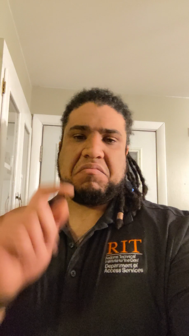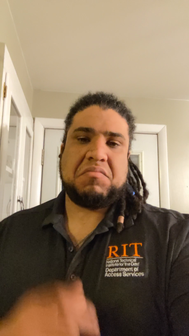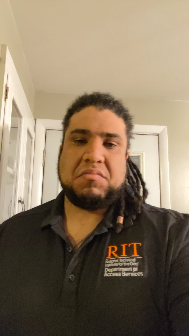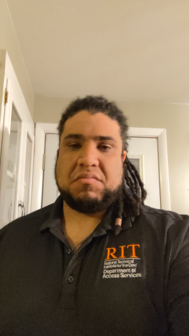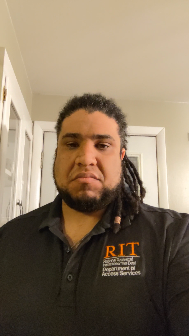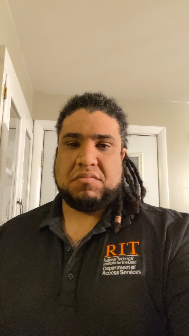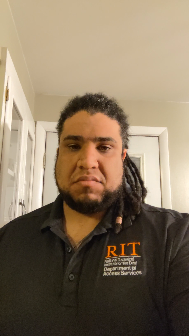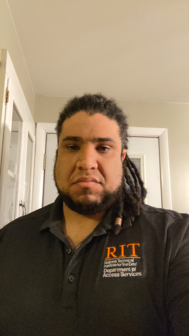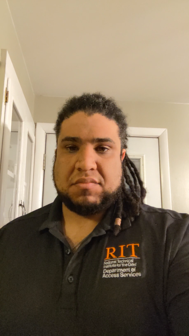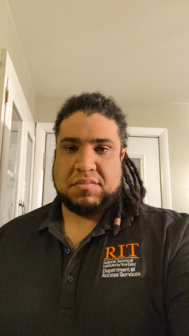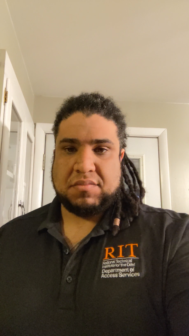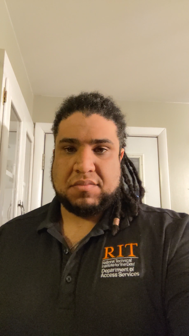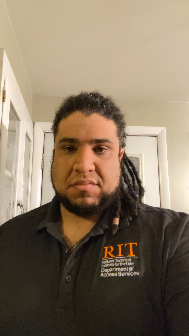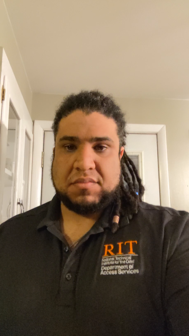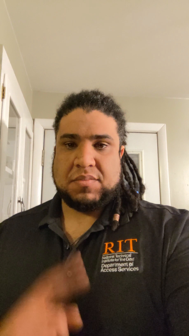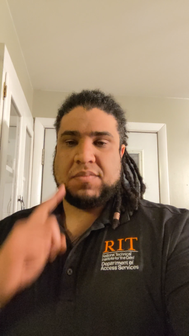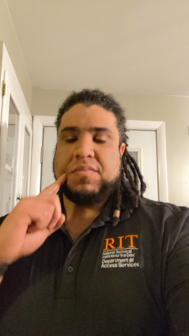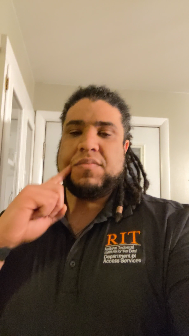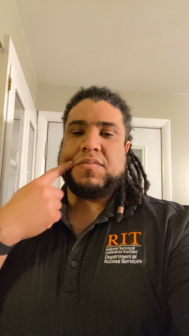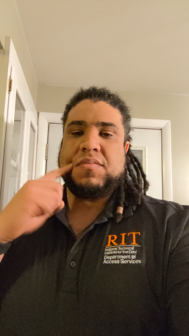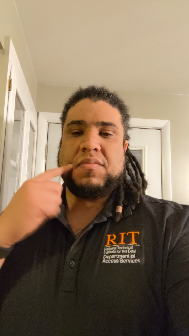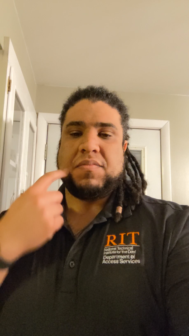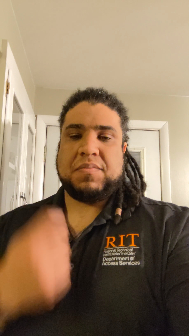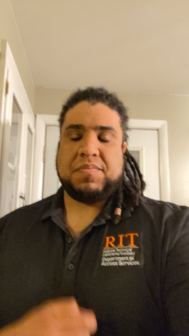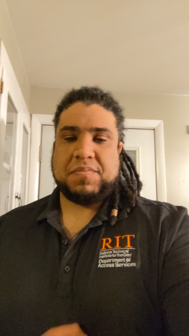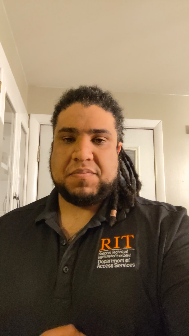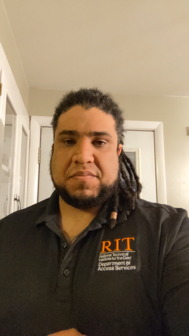candy